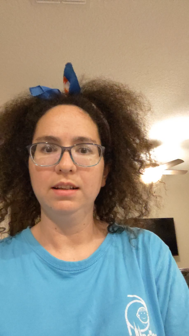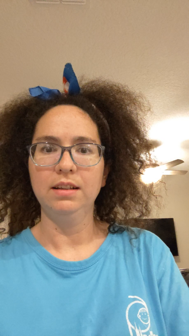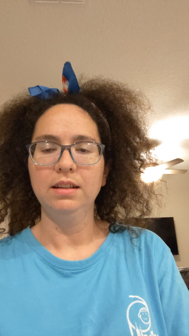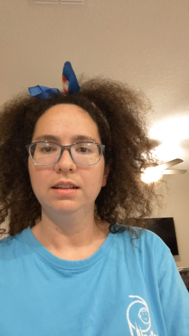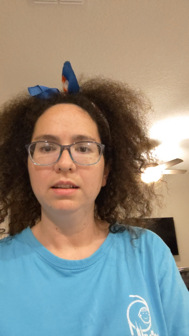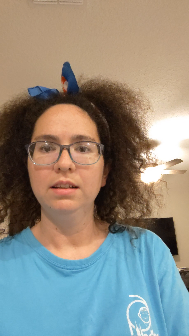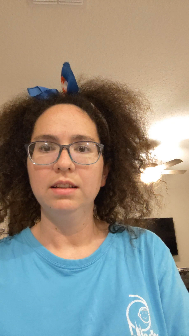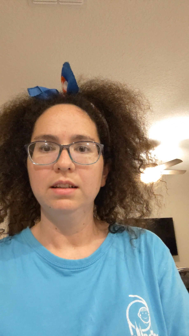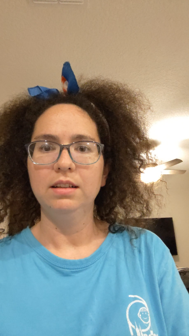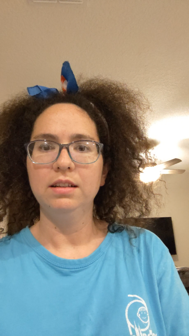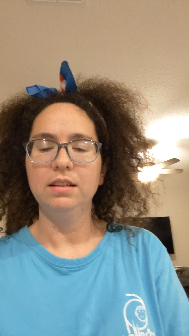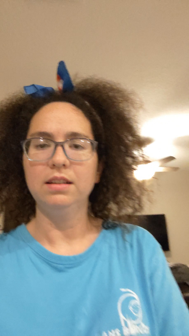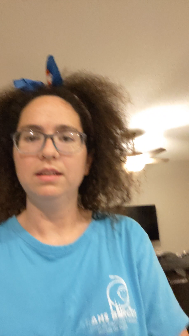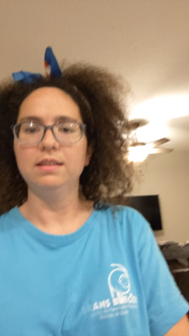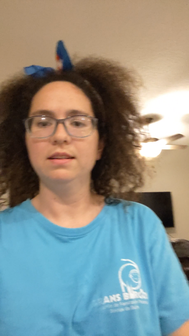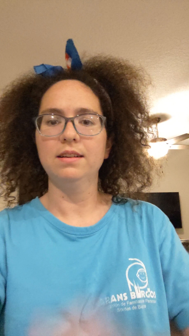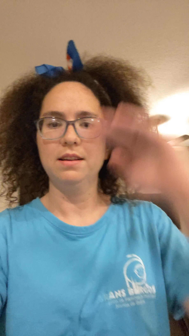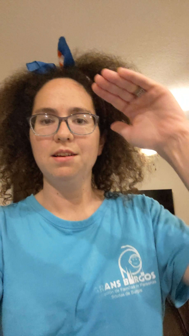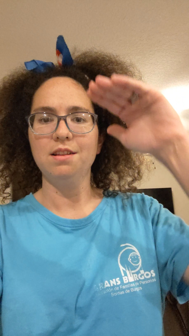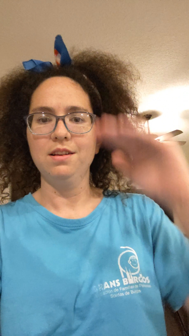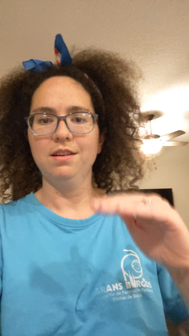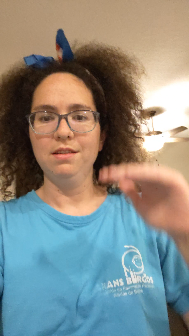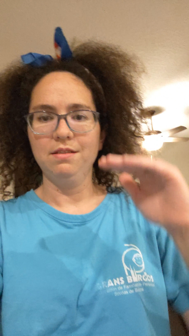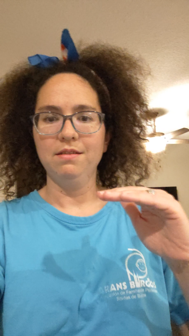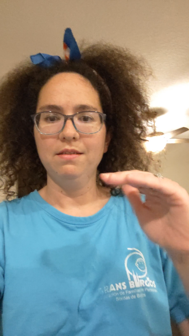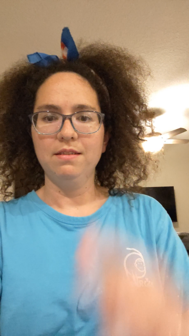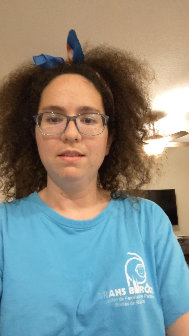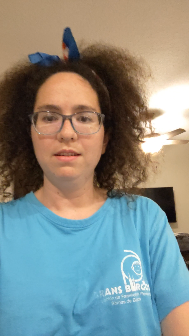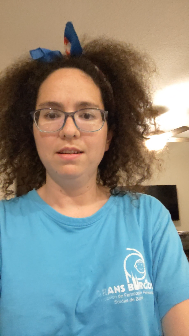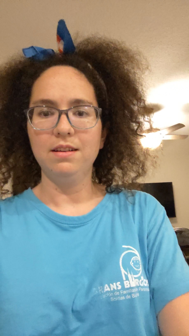little